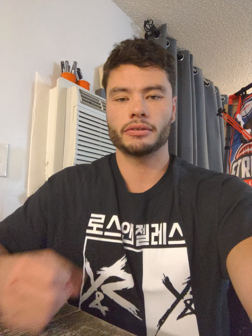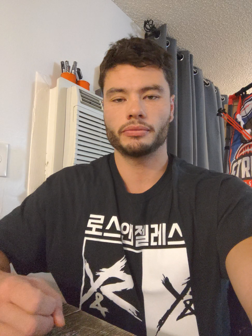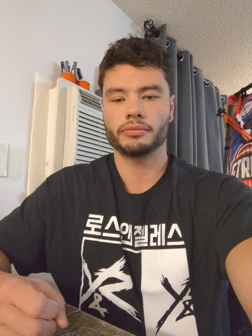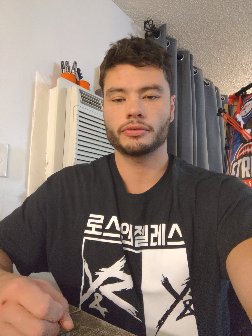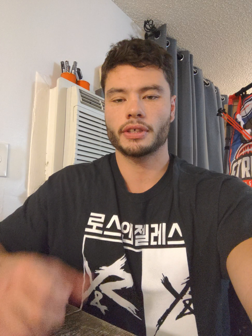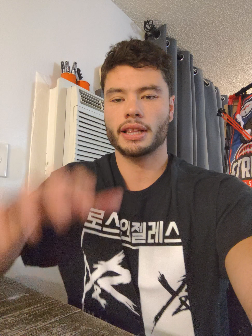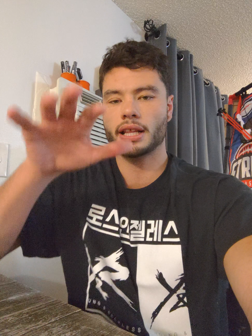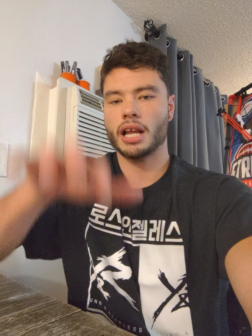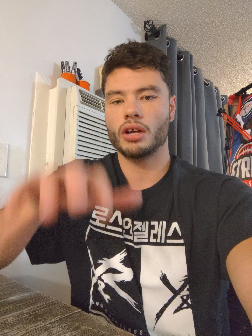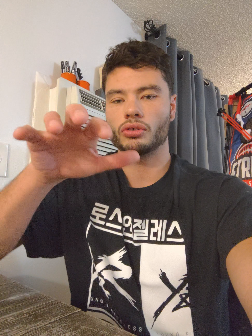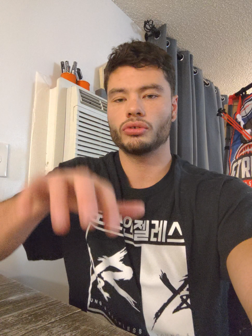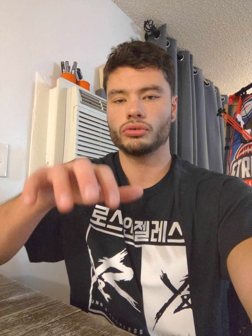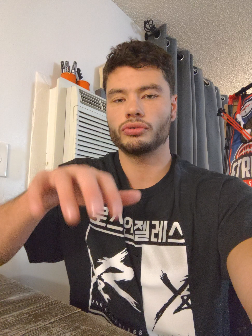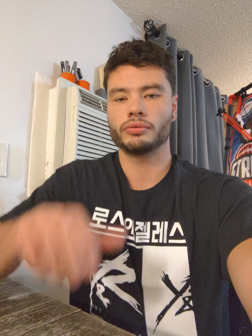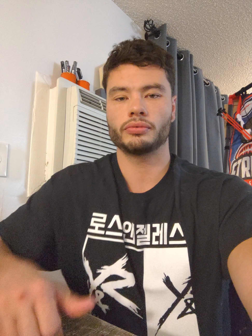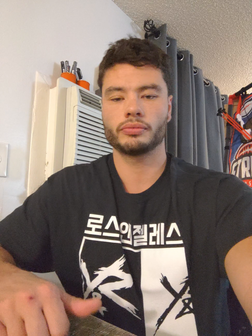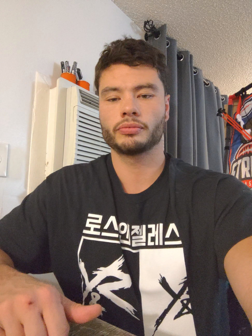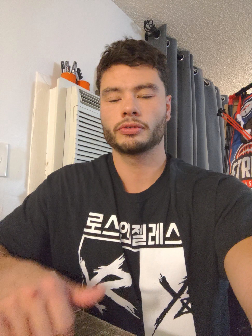alligator